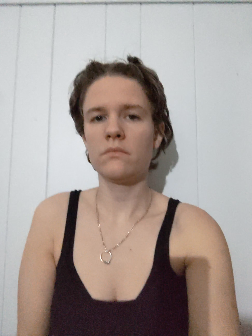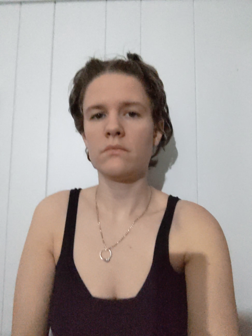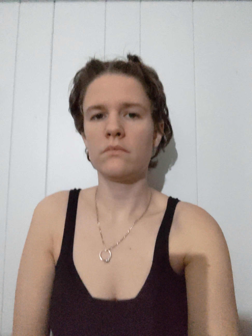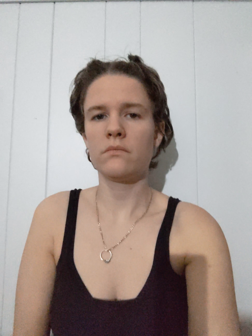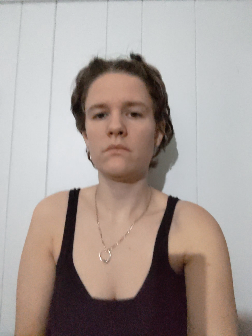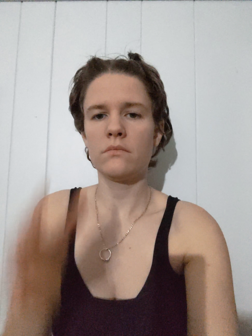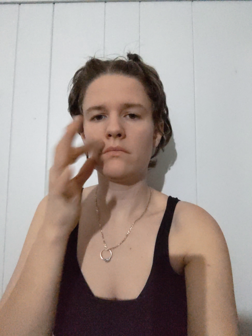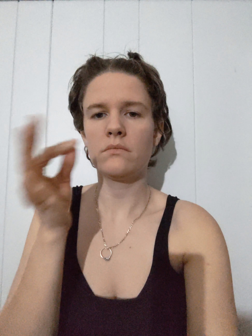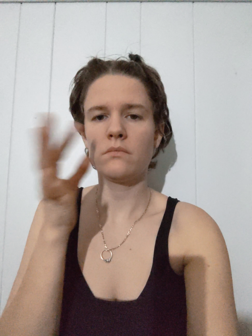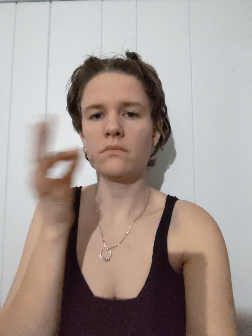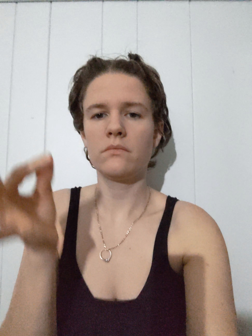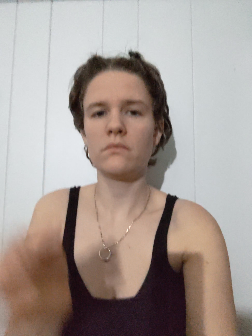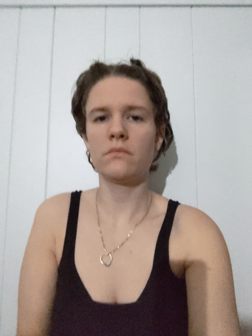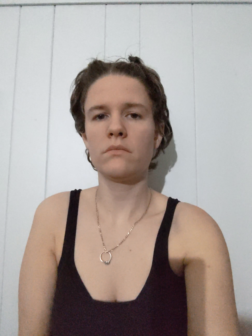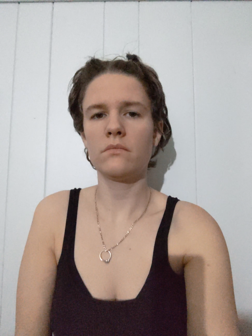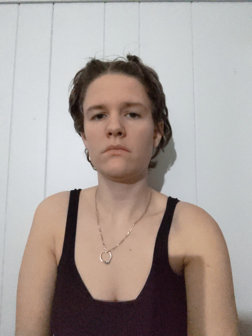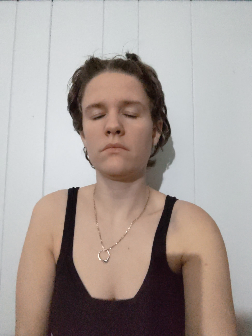cat